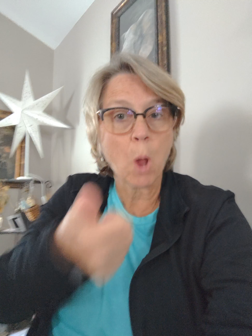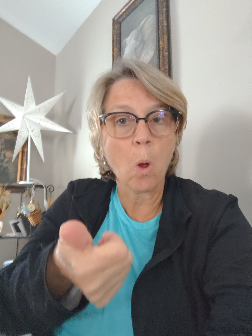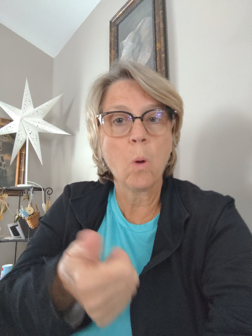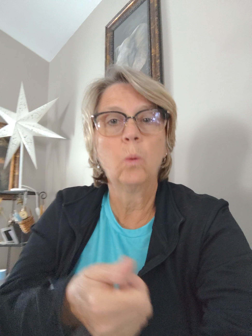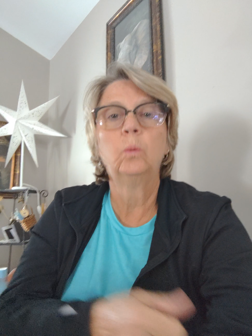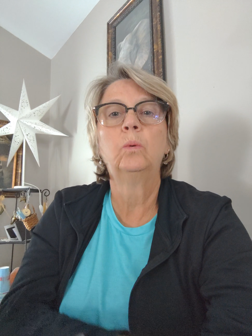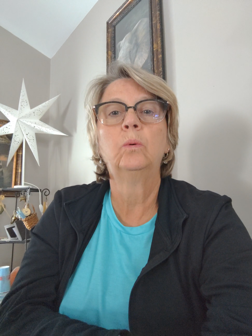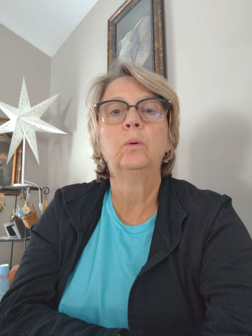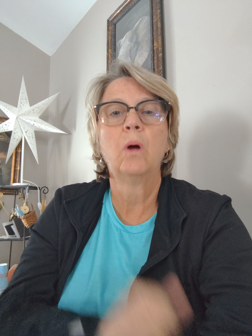tomorrow